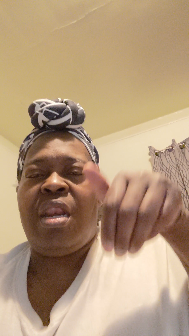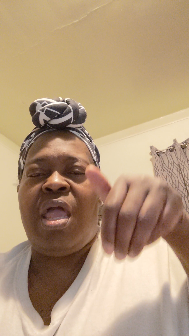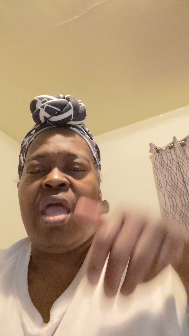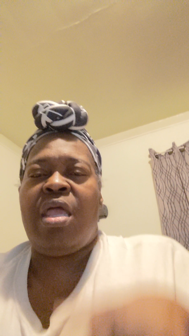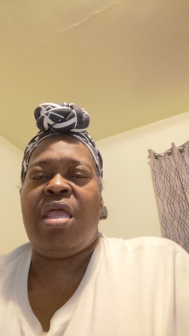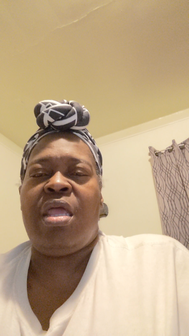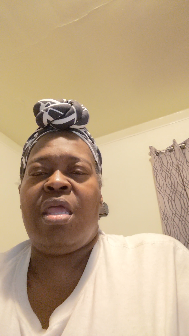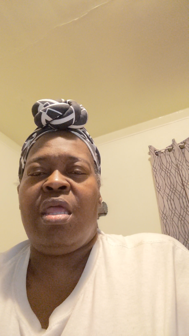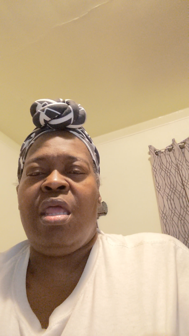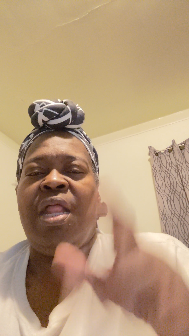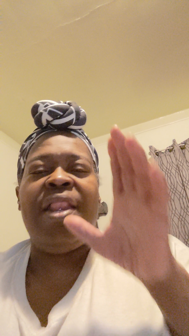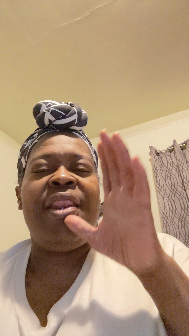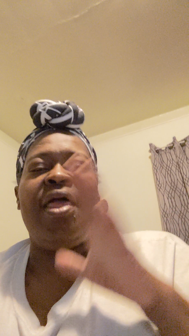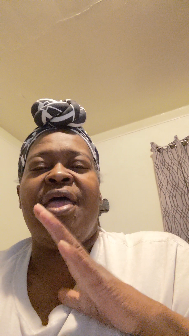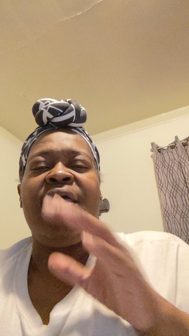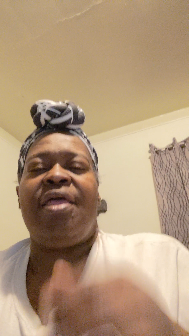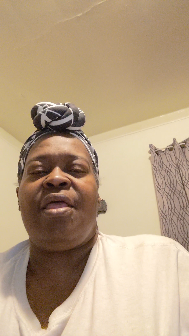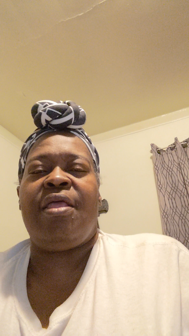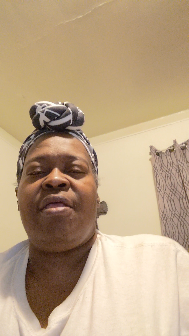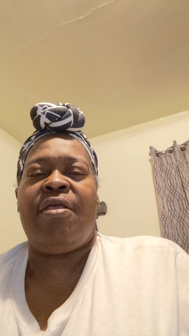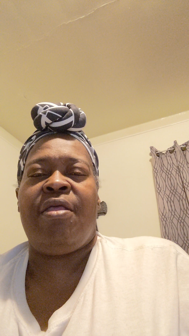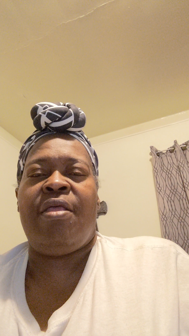lady